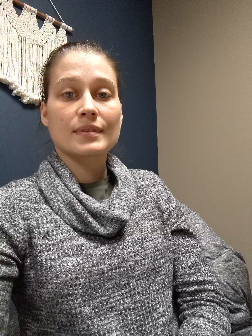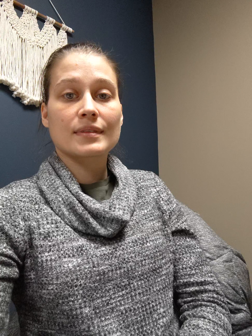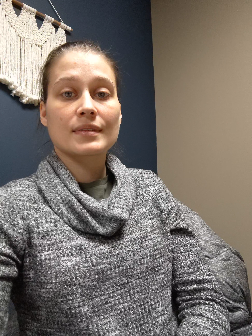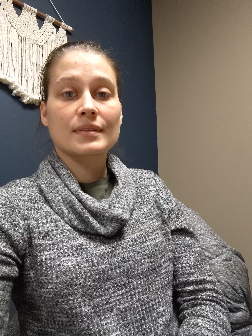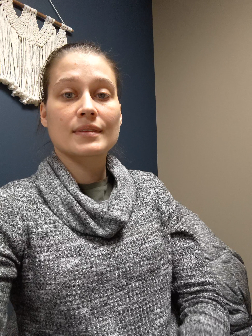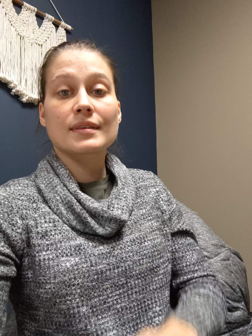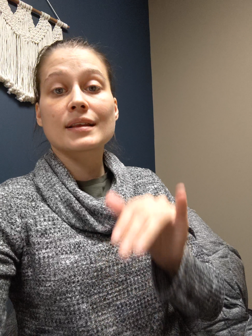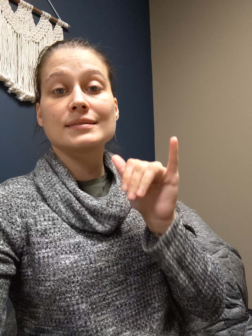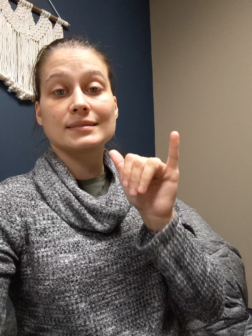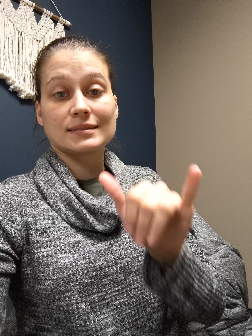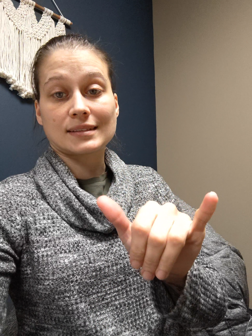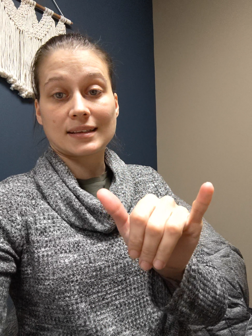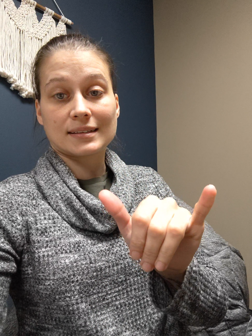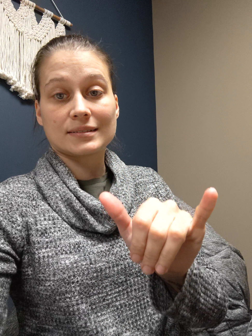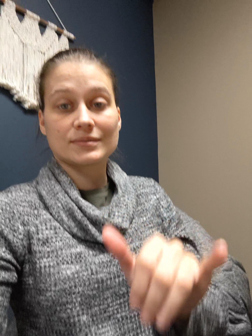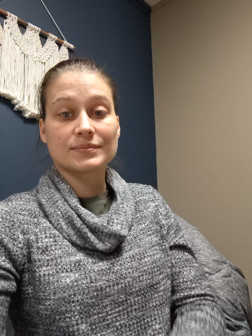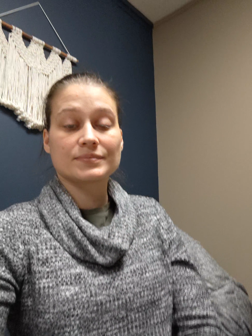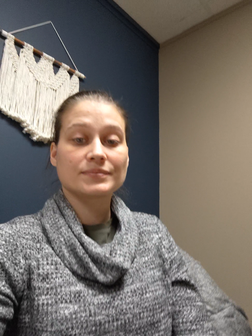stay